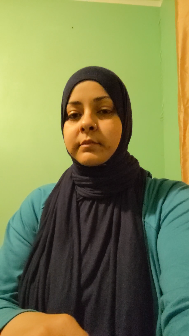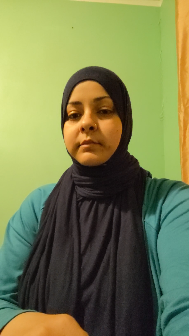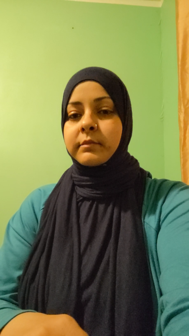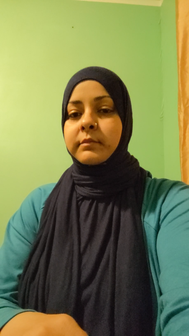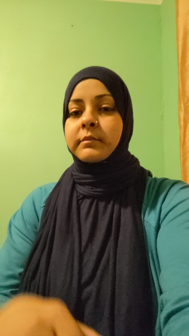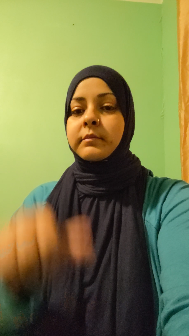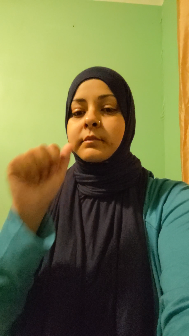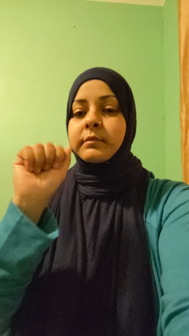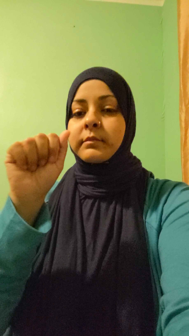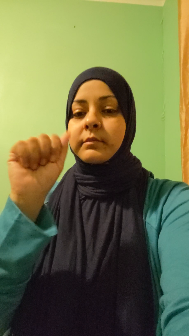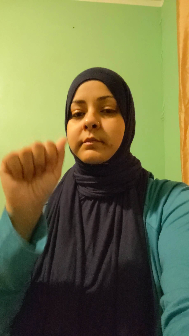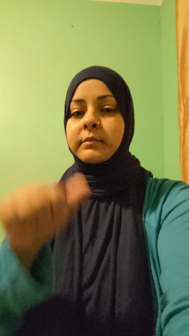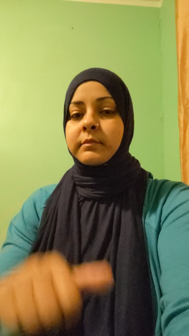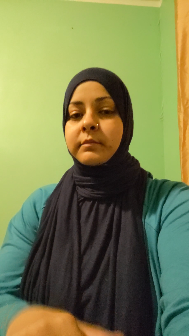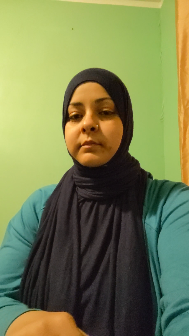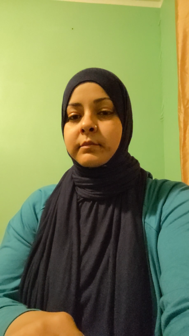knock